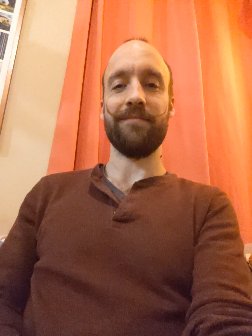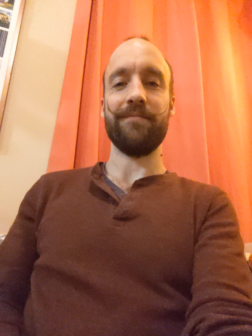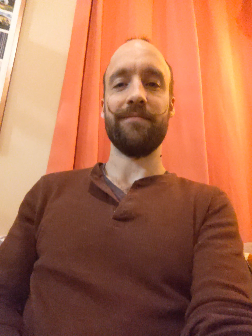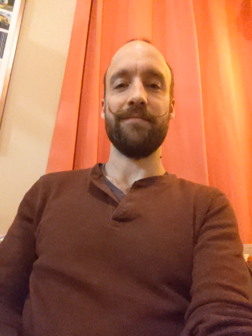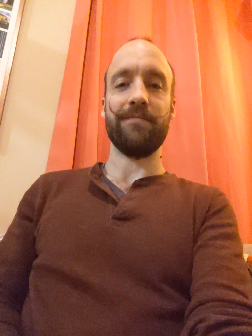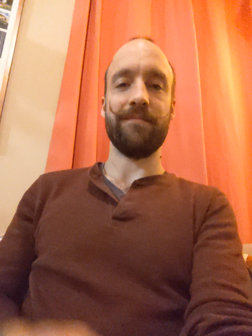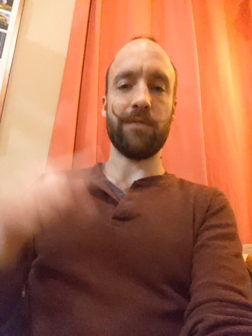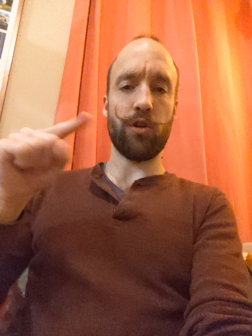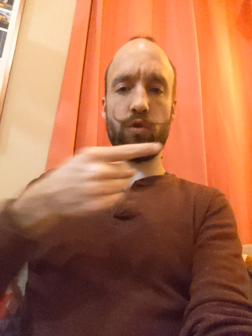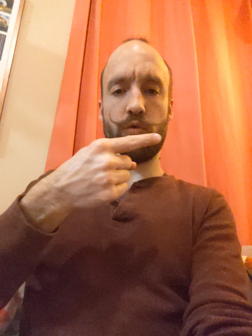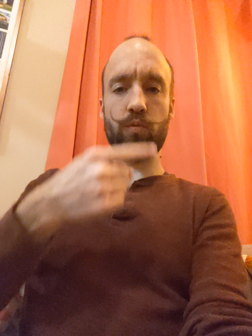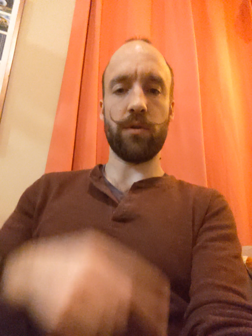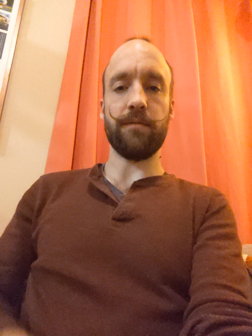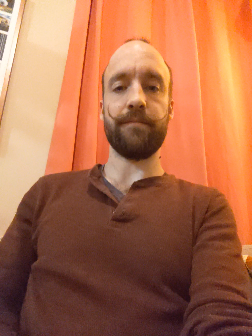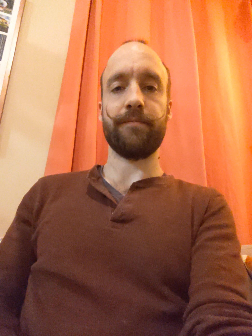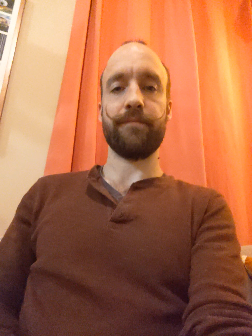owie